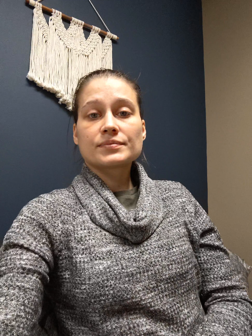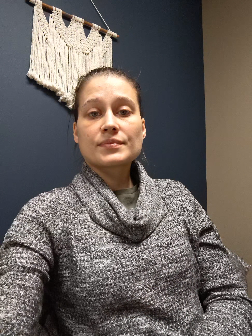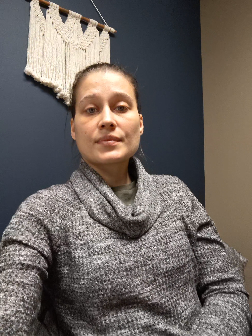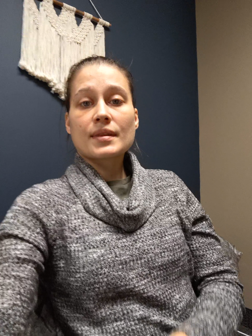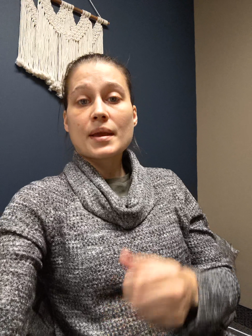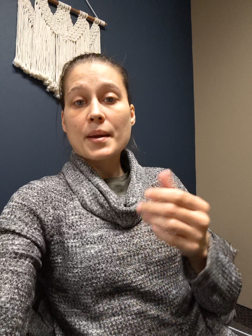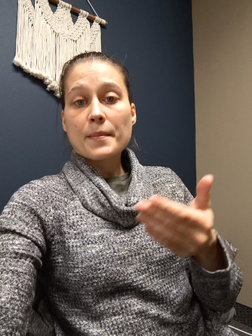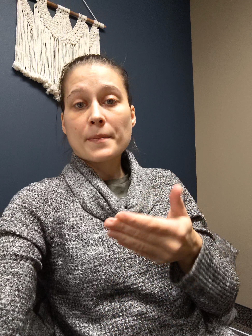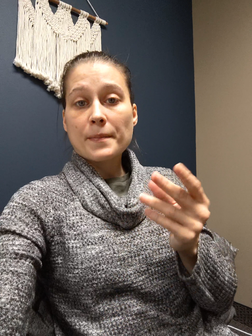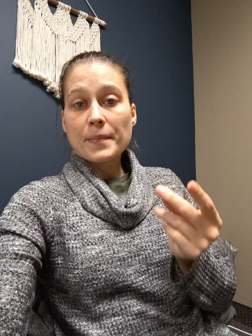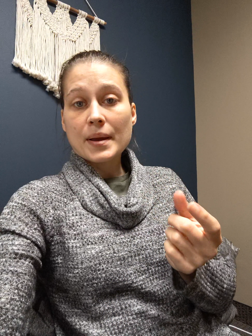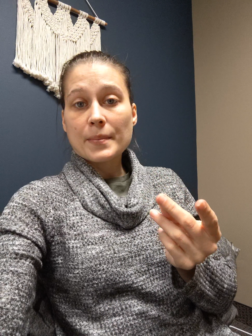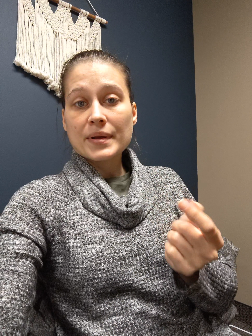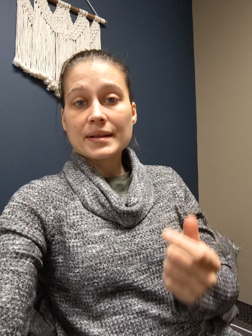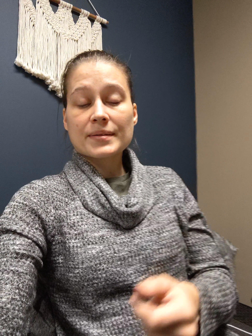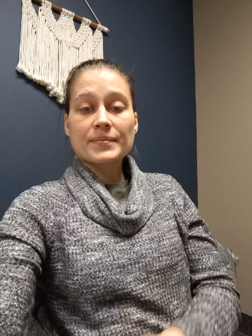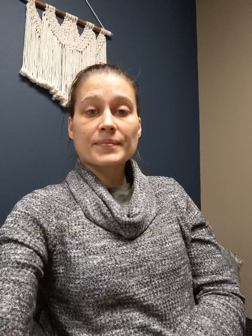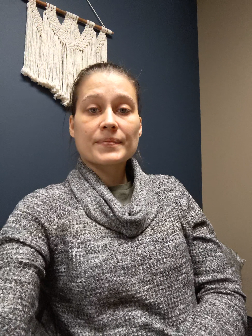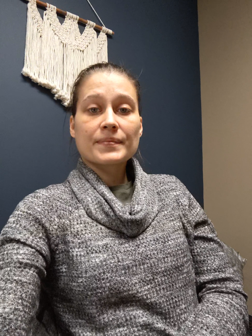puppy